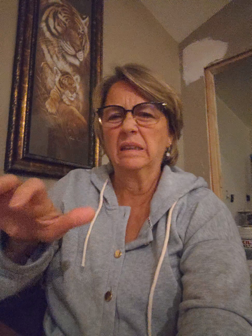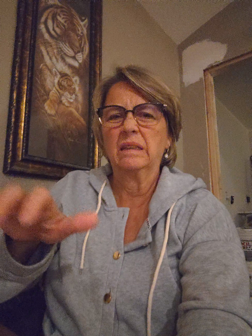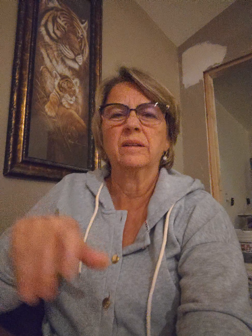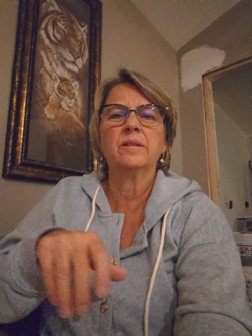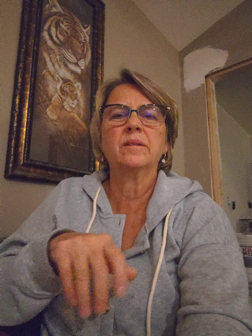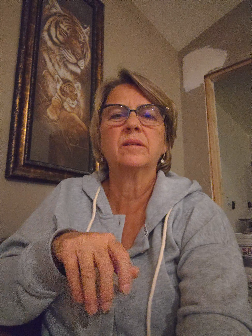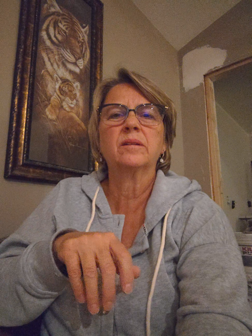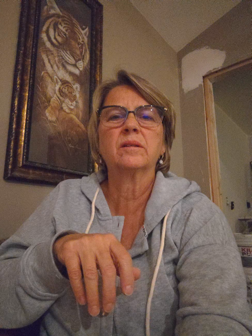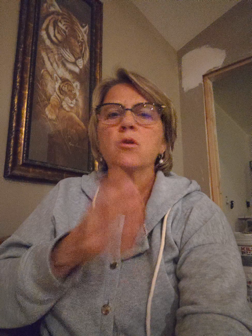hot